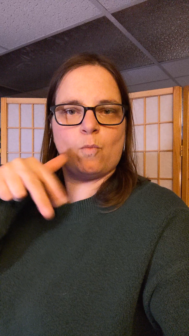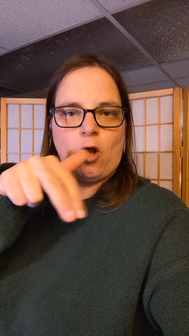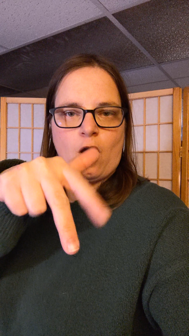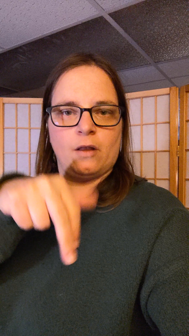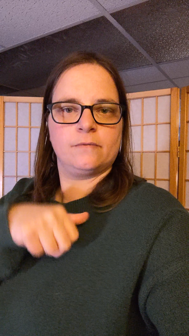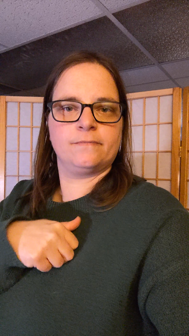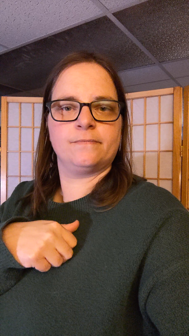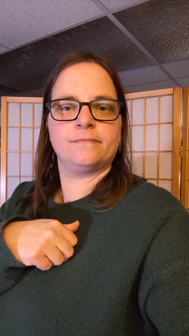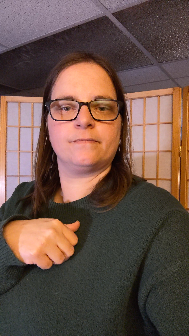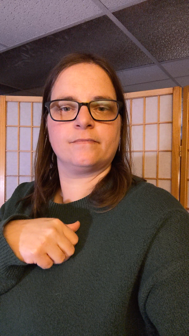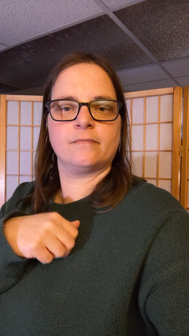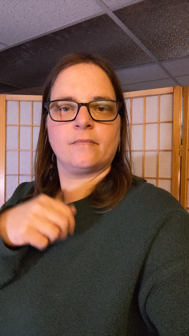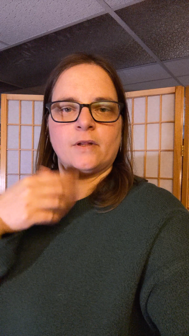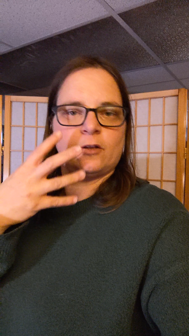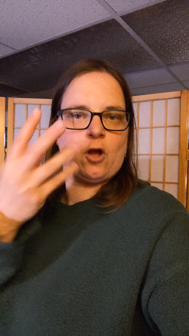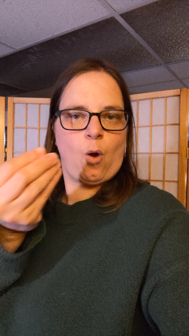going to